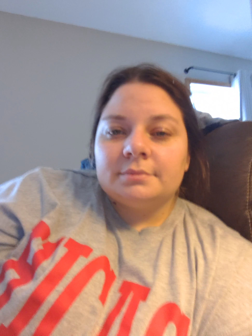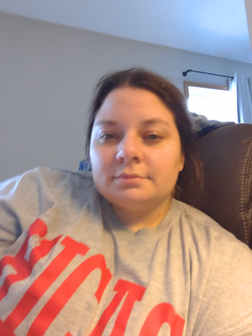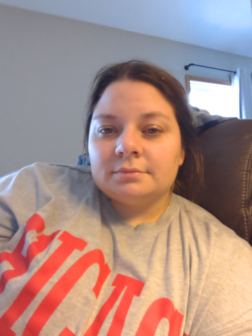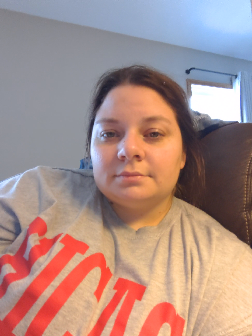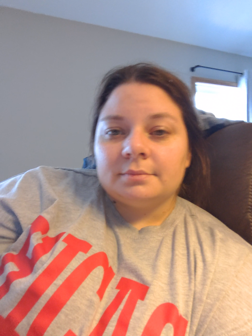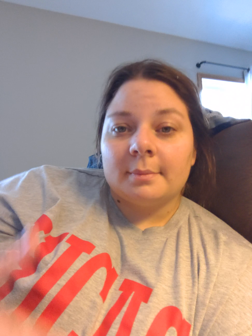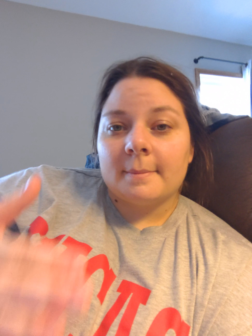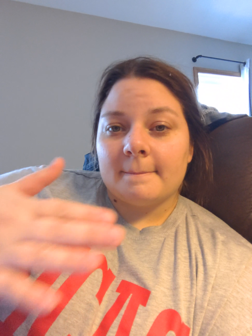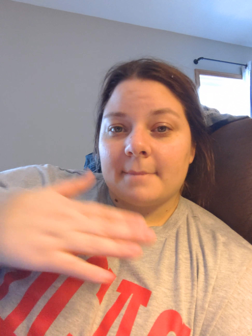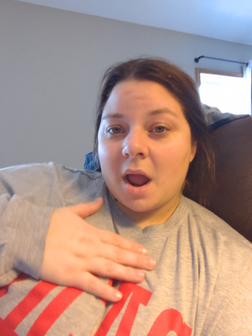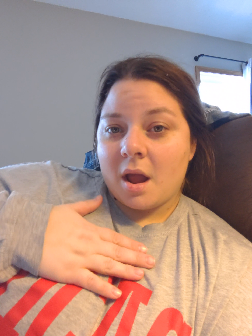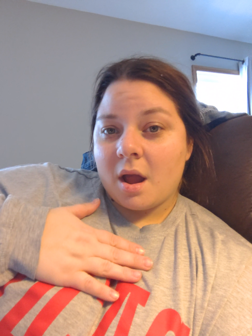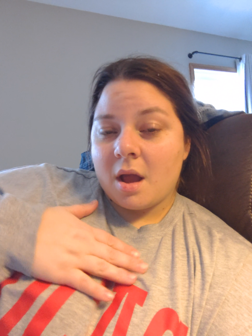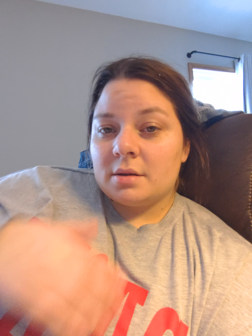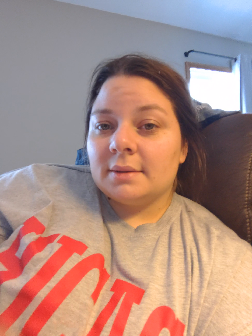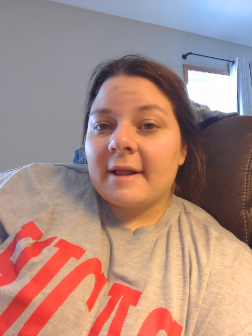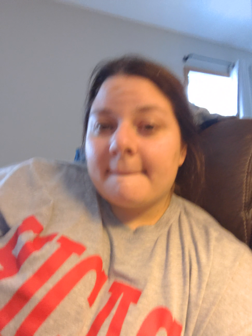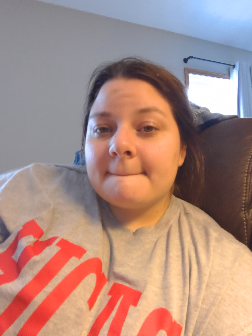my